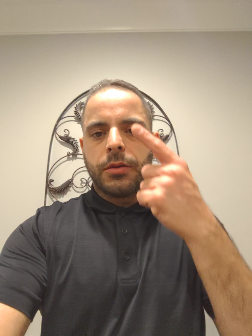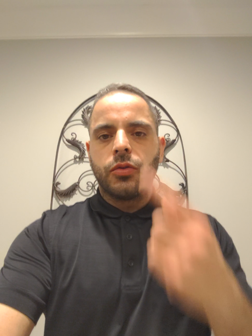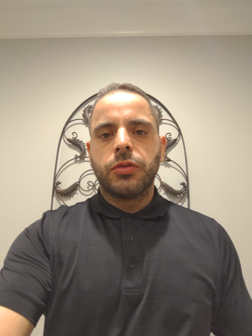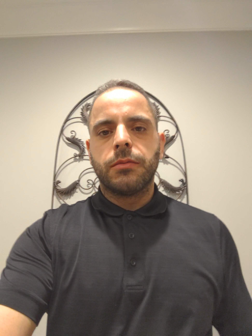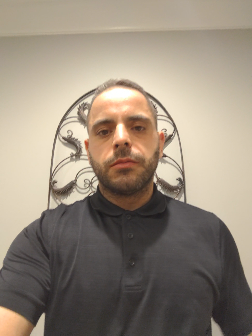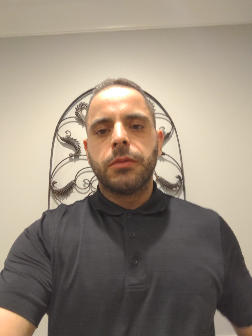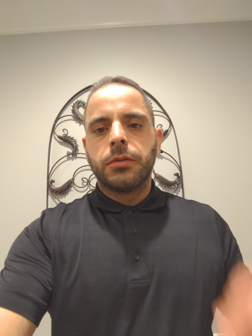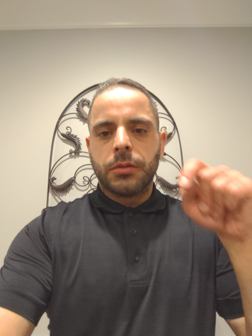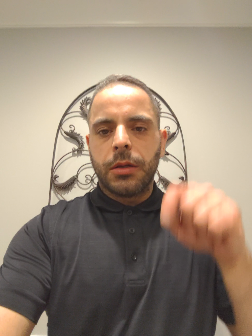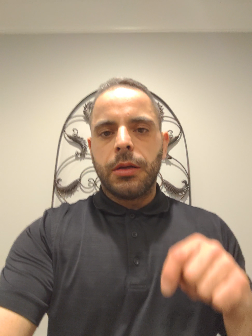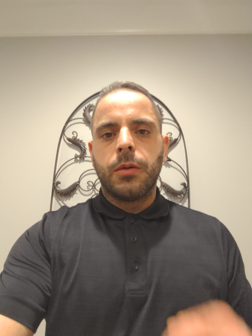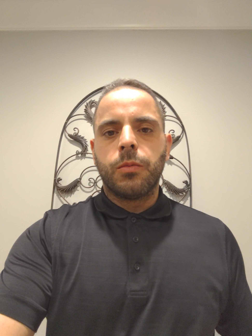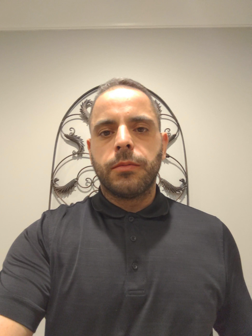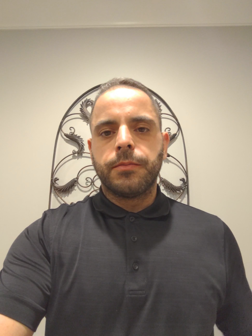down